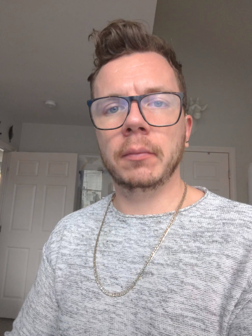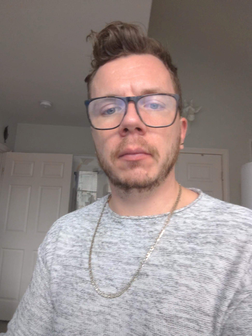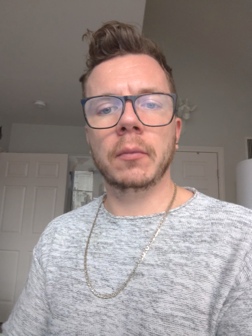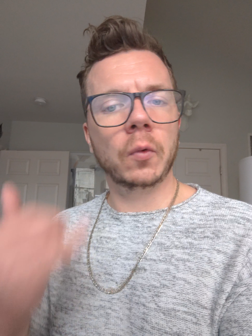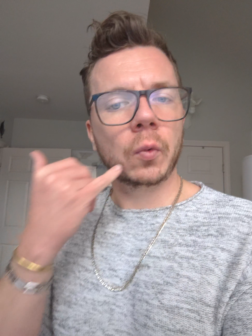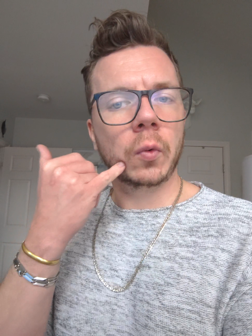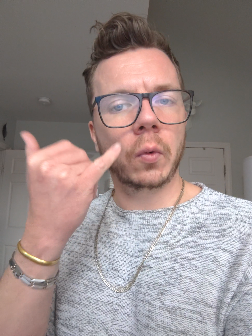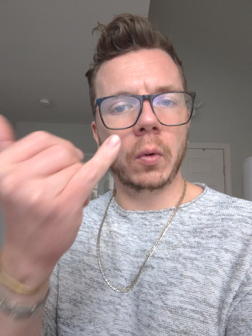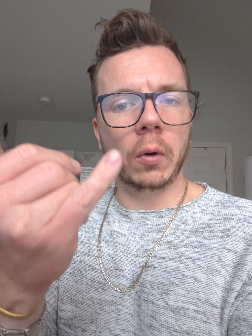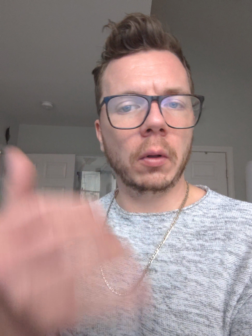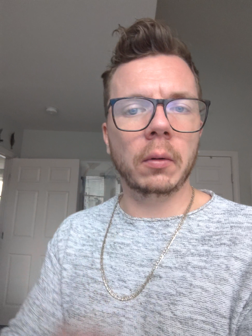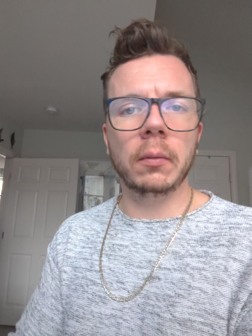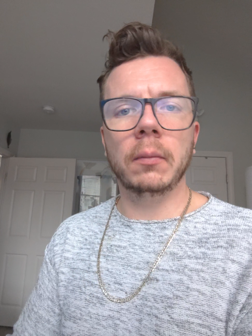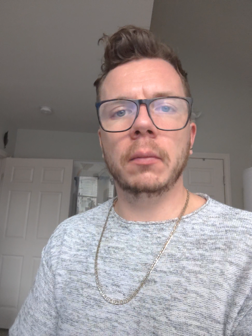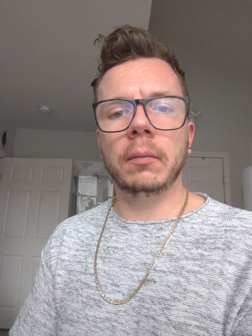call on the phone